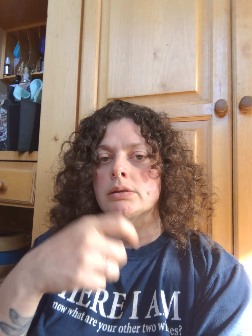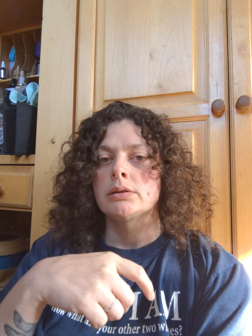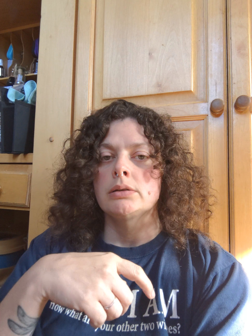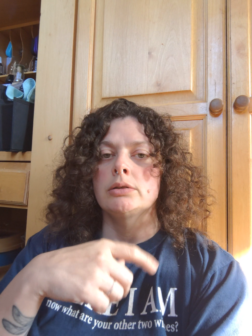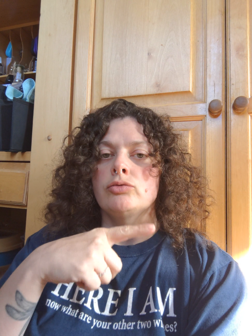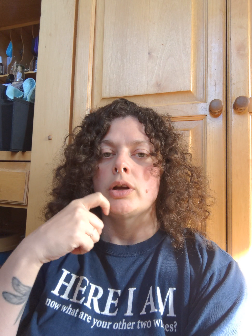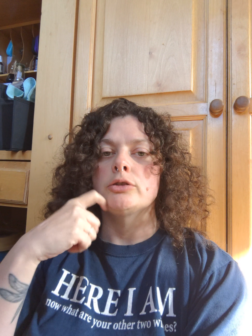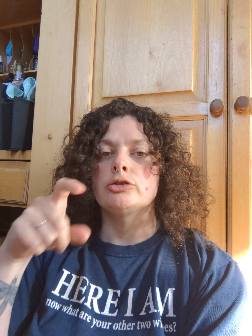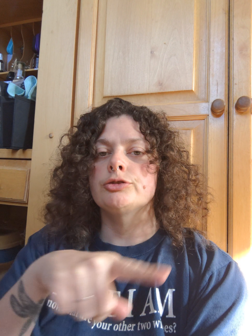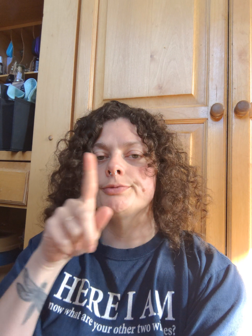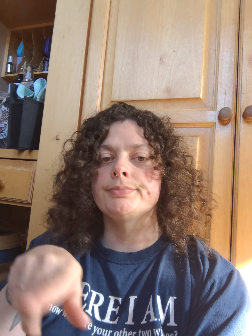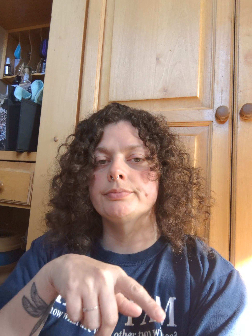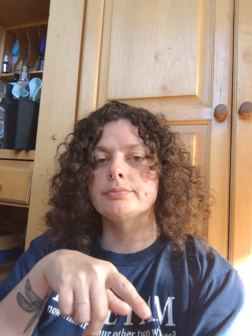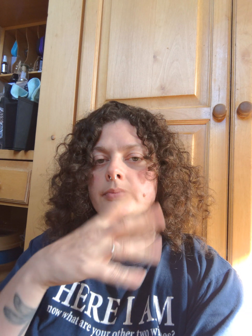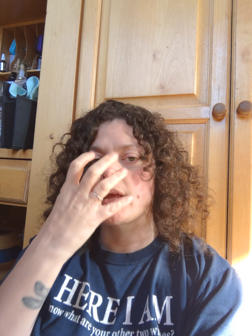dryer